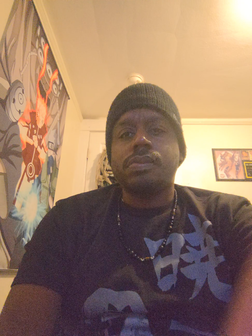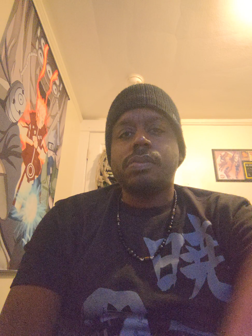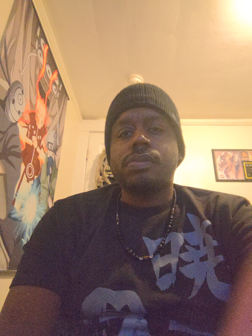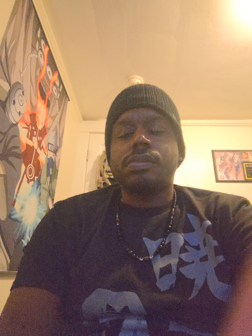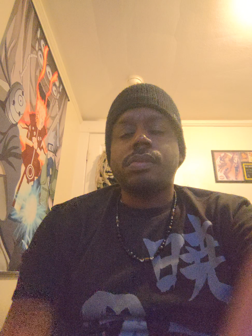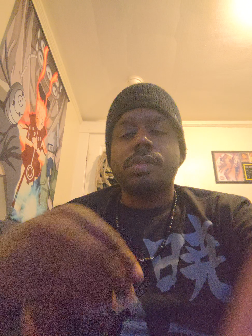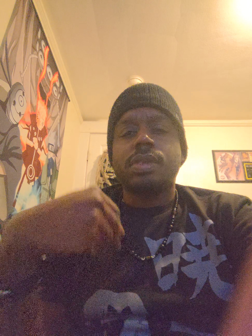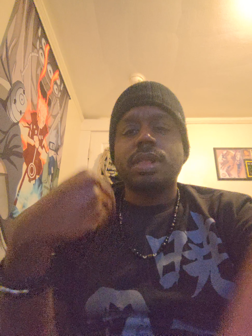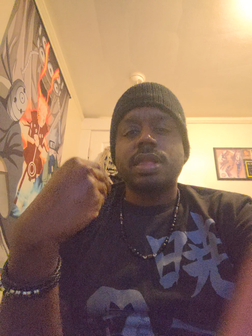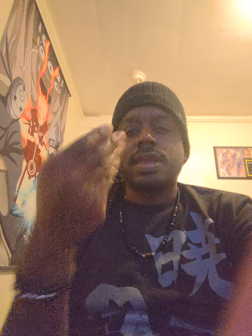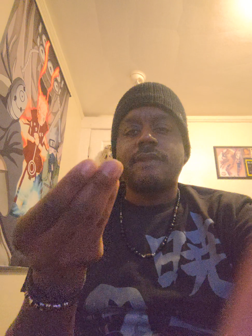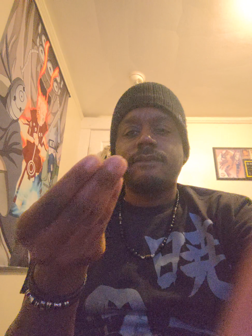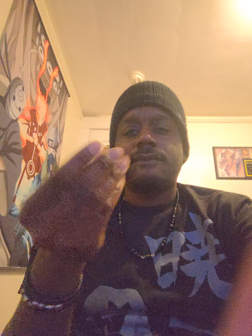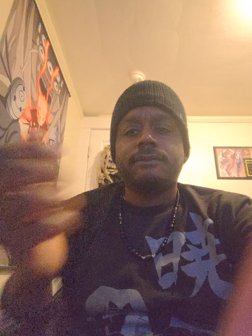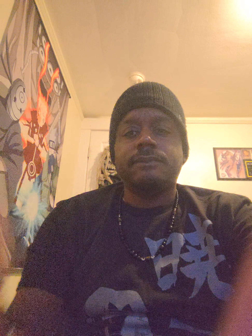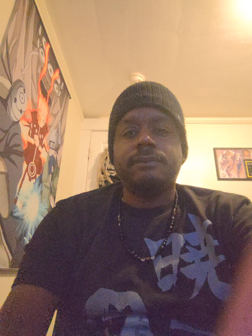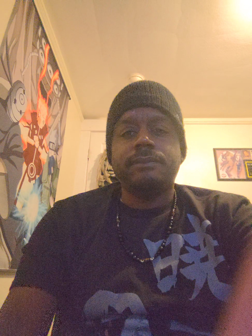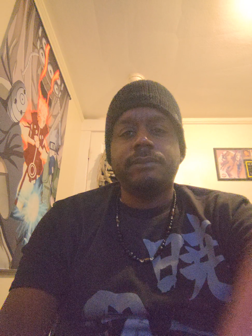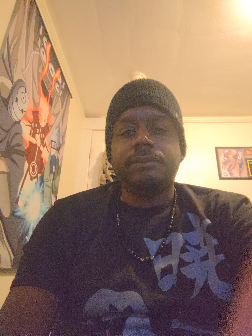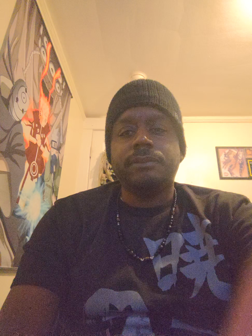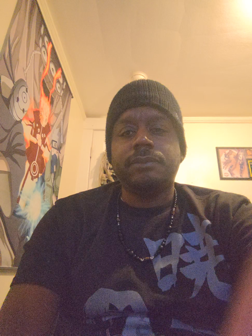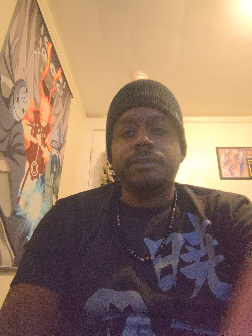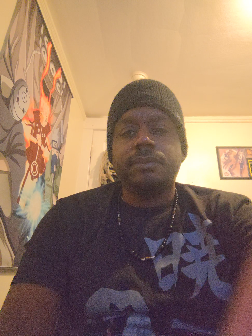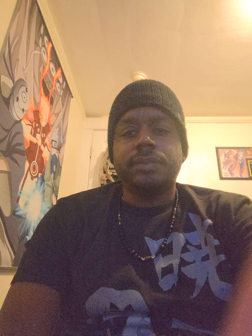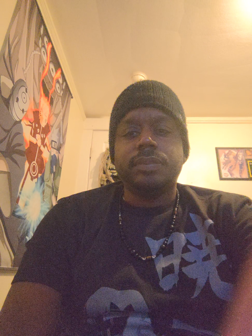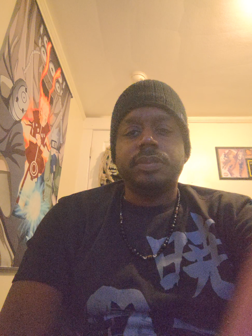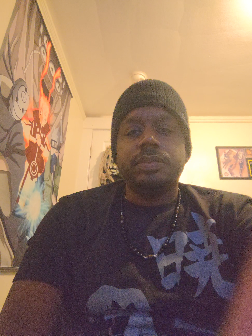give